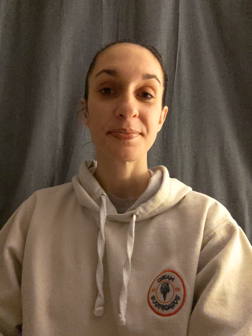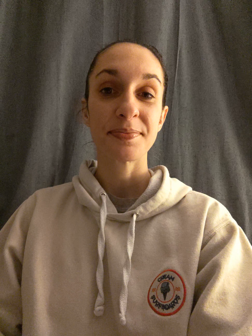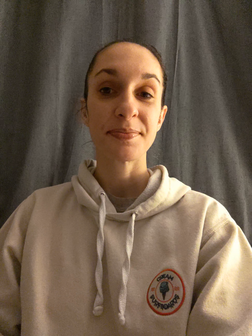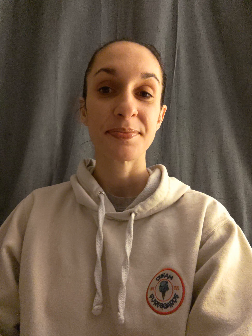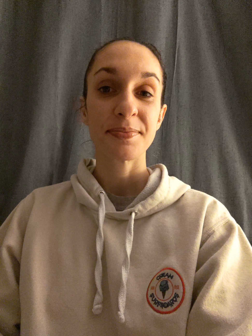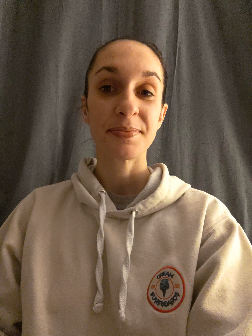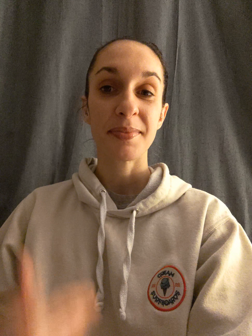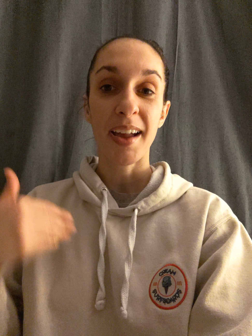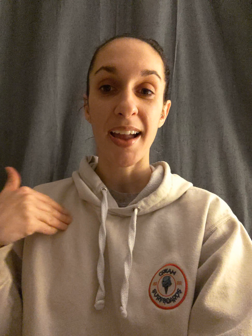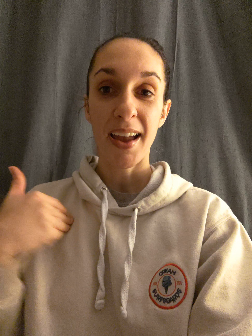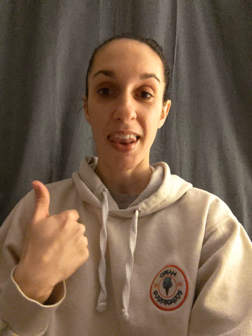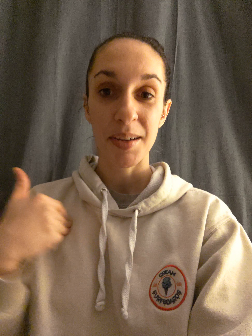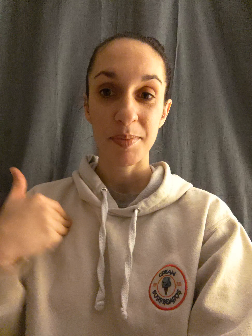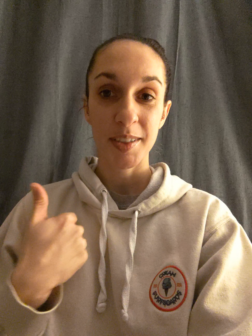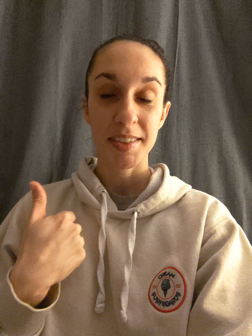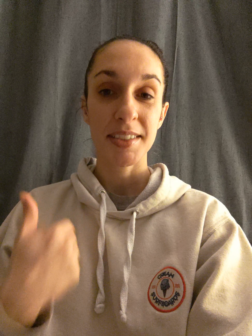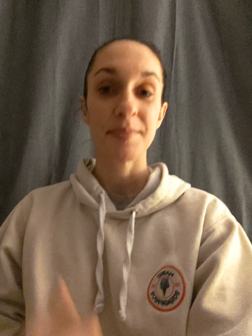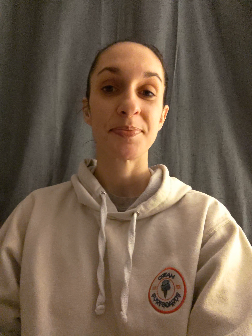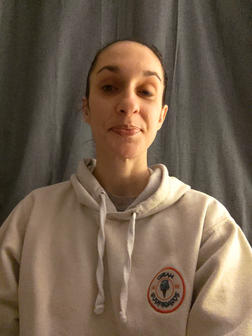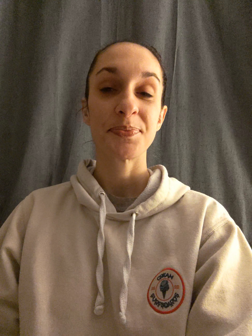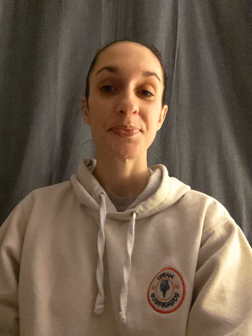animal